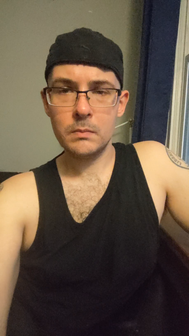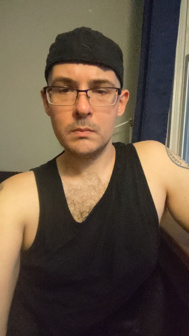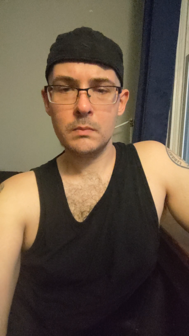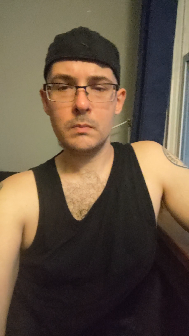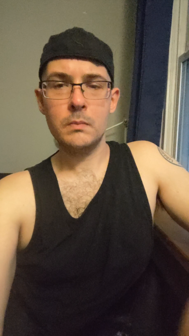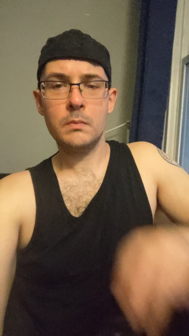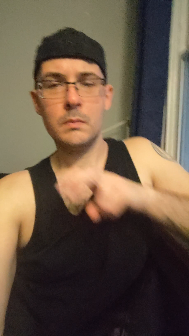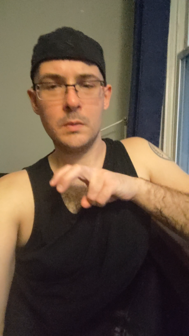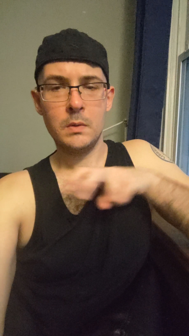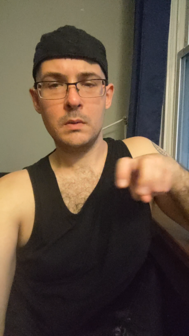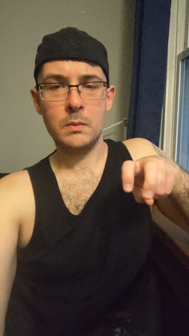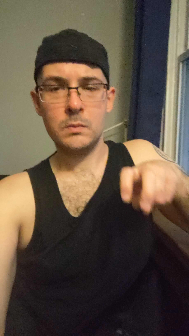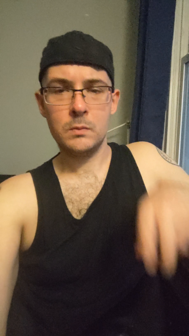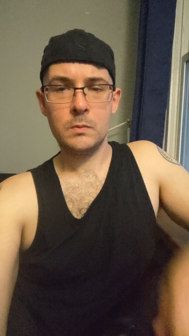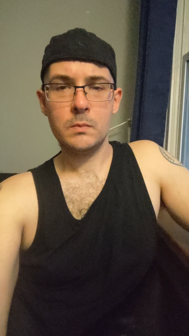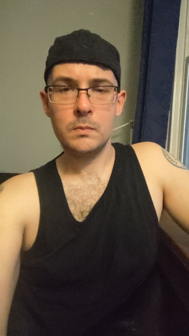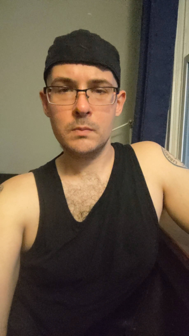couch